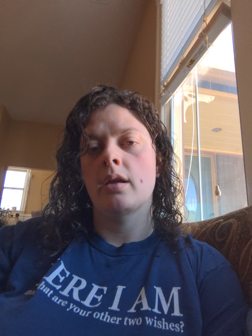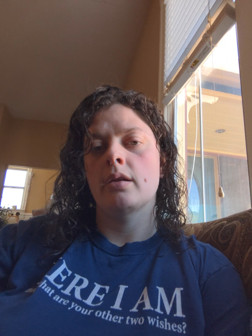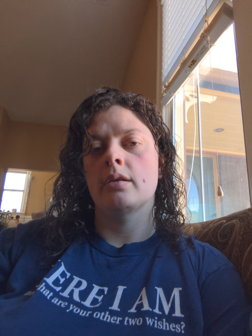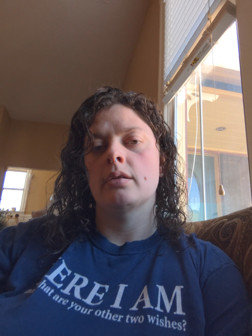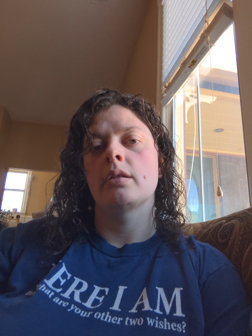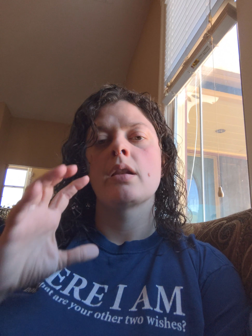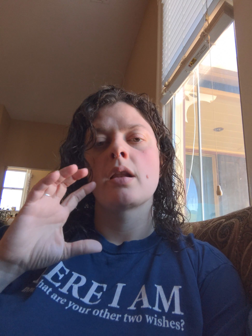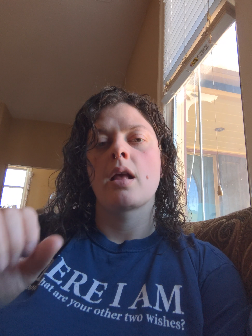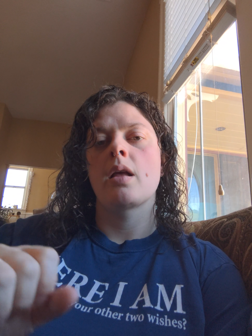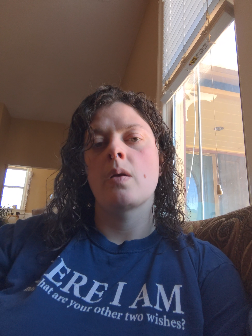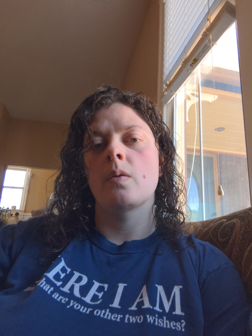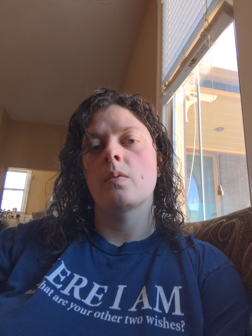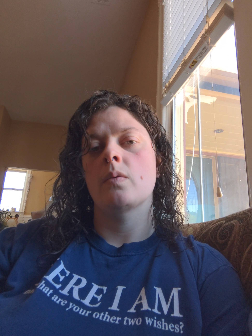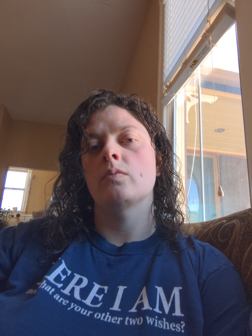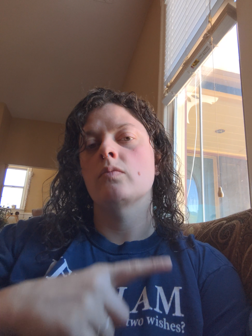loud